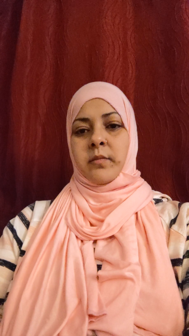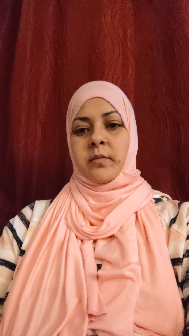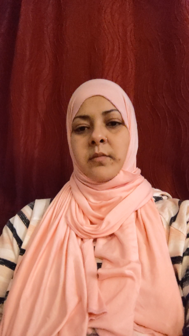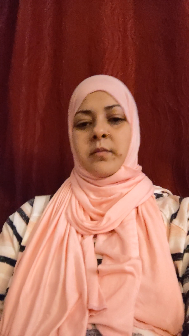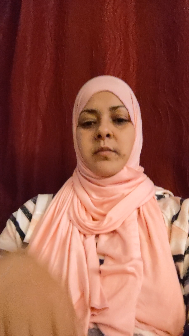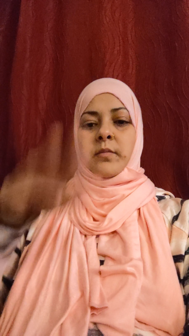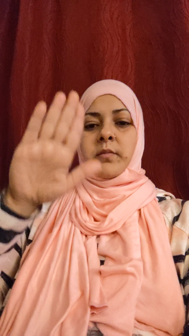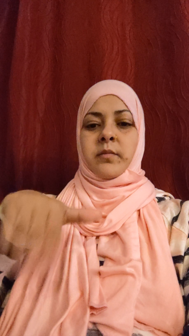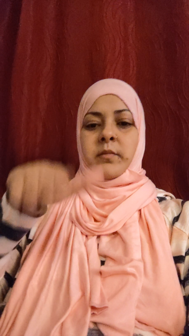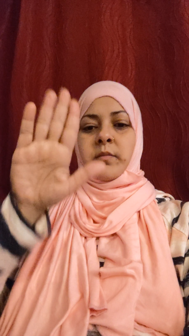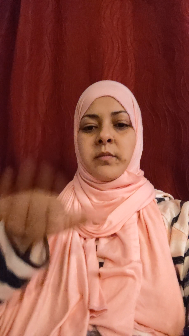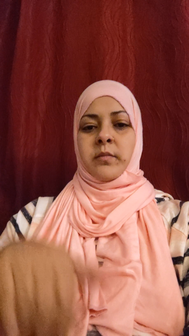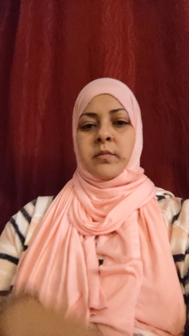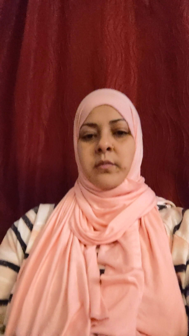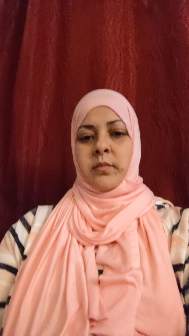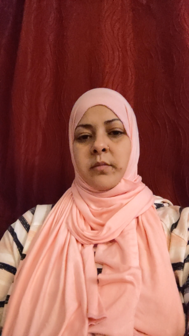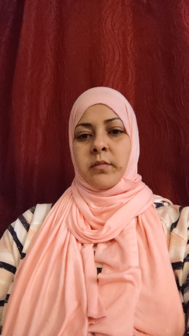paint